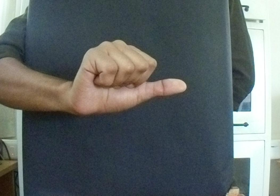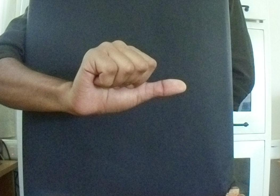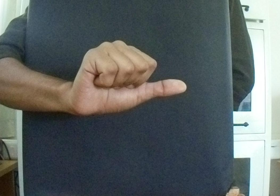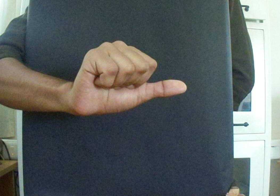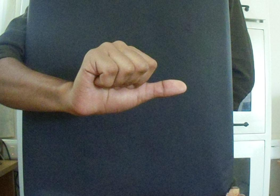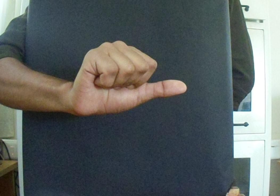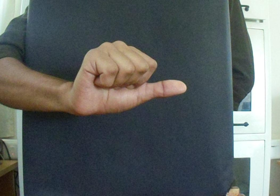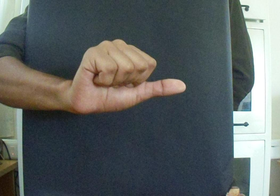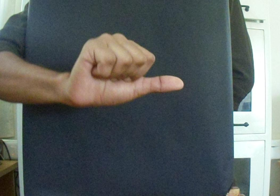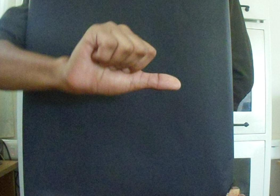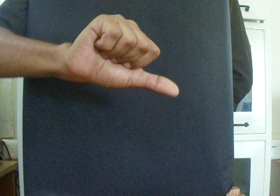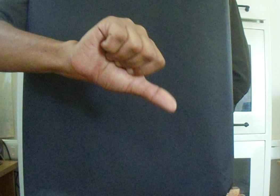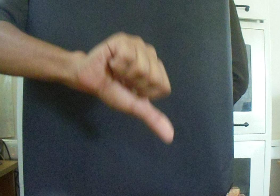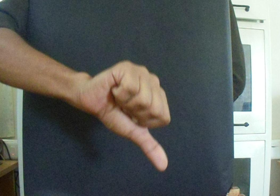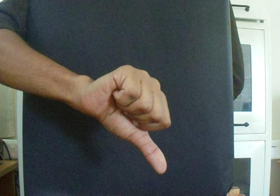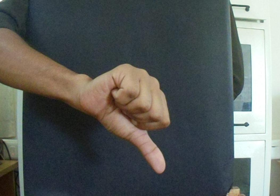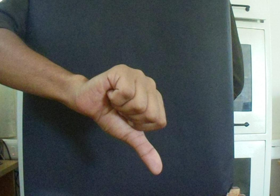lose